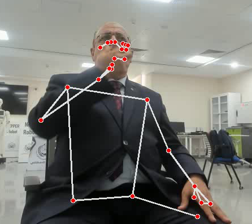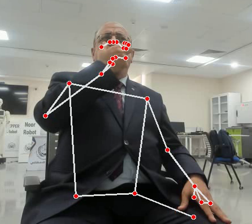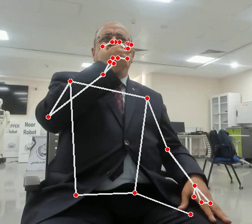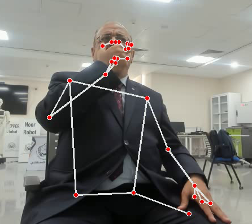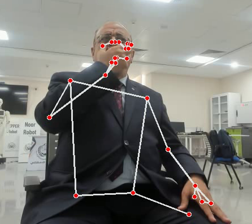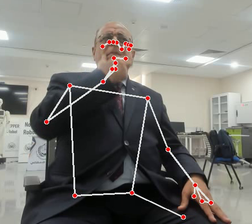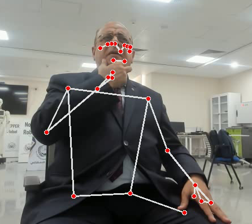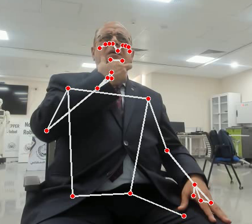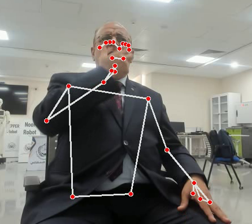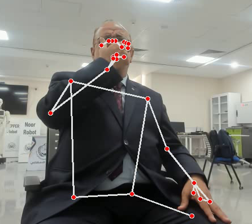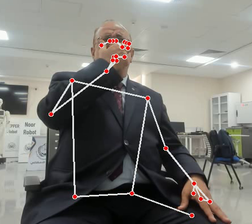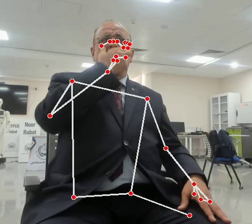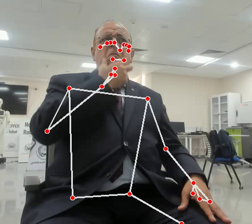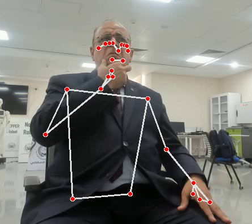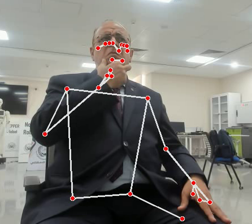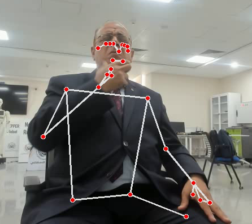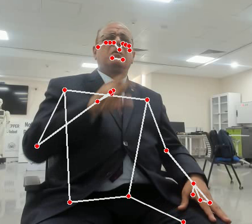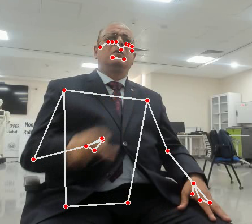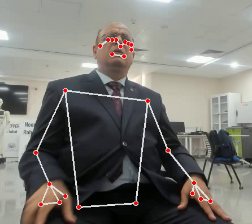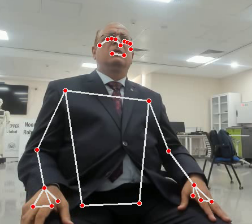yabky